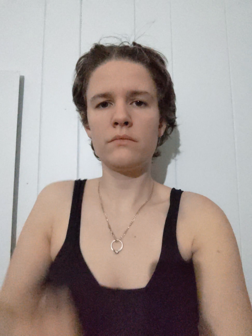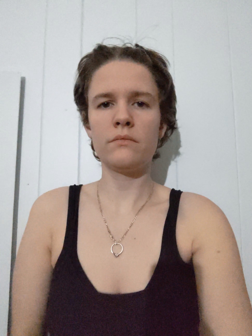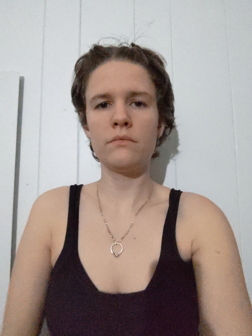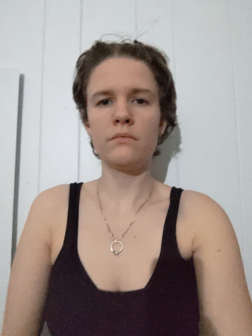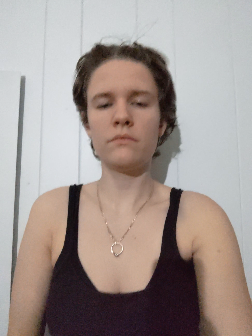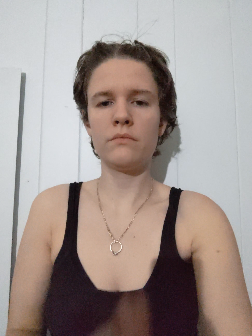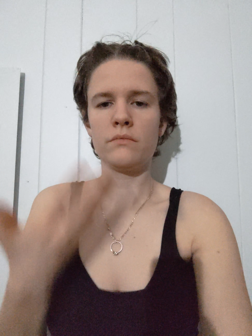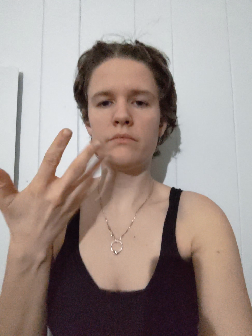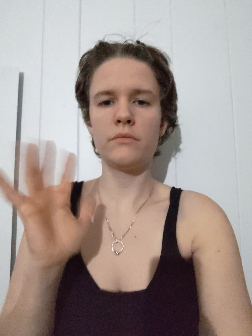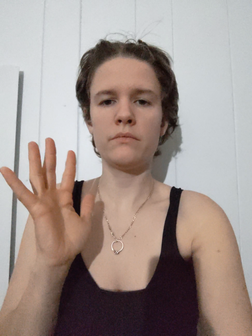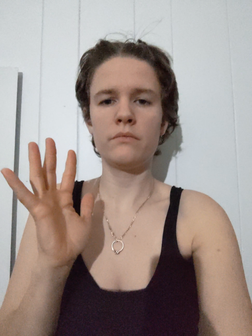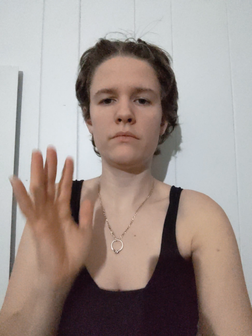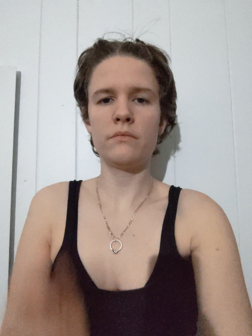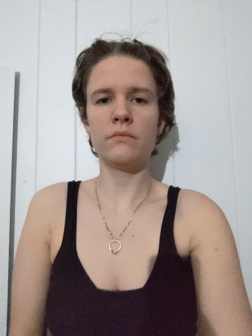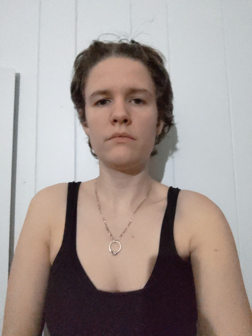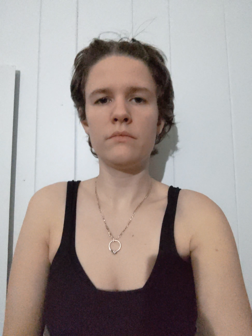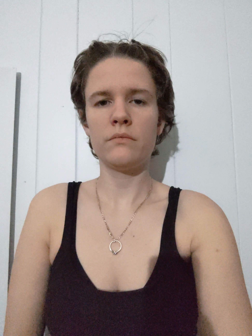finish